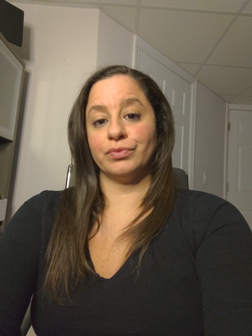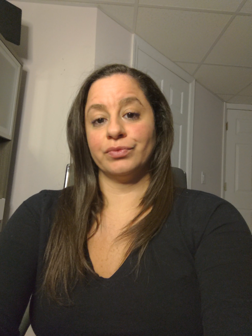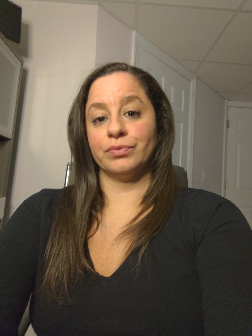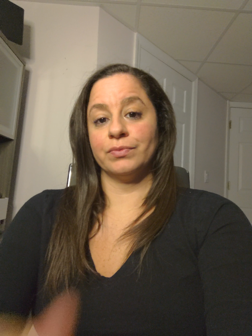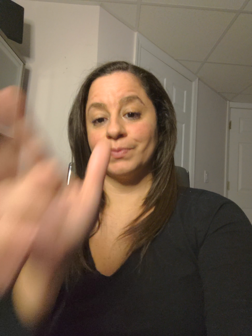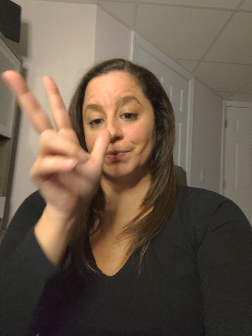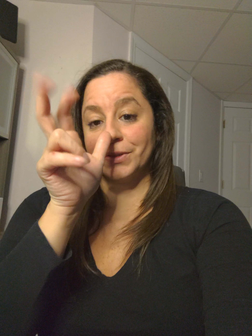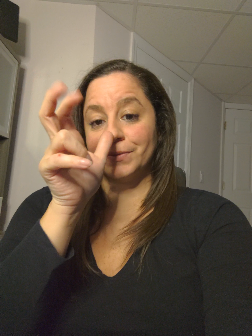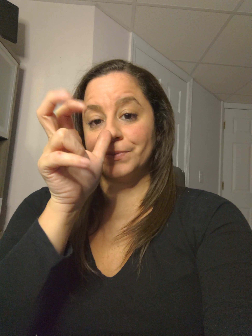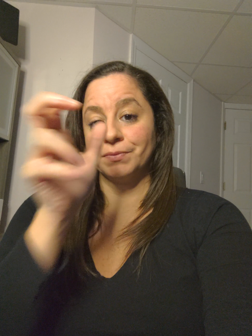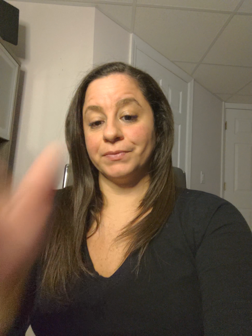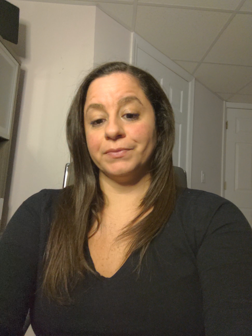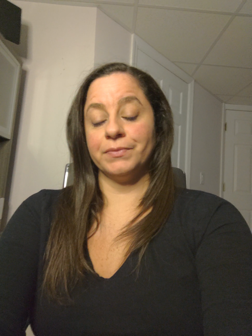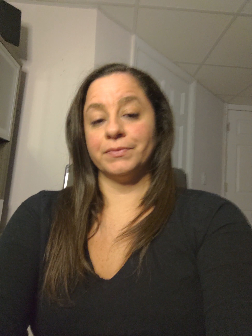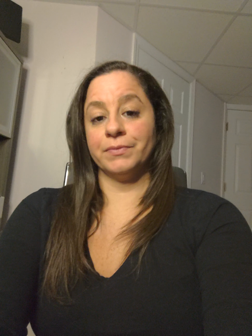bug